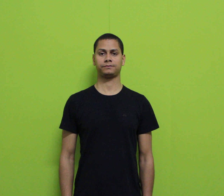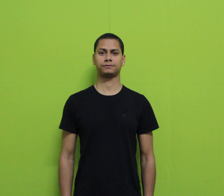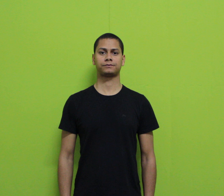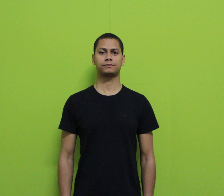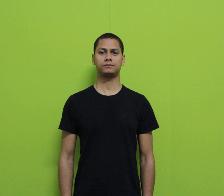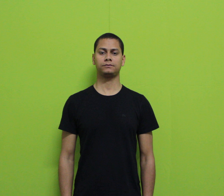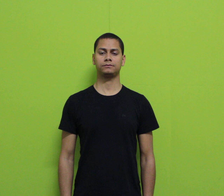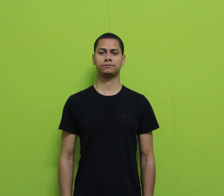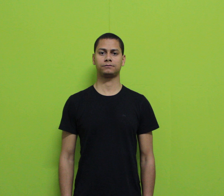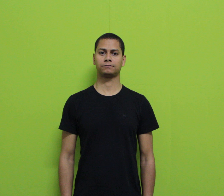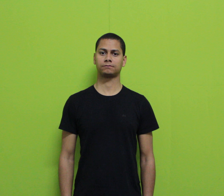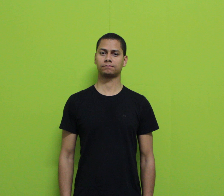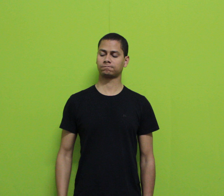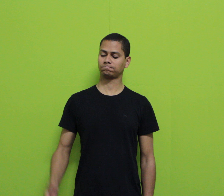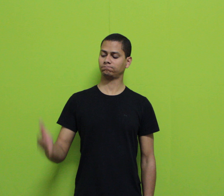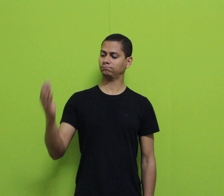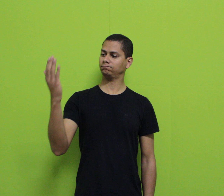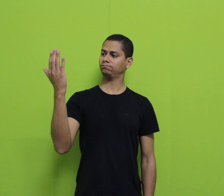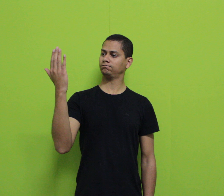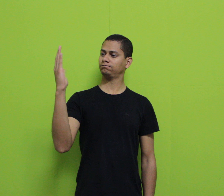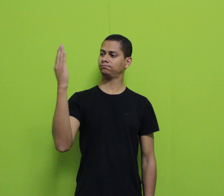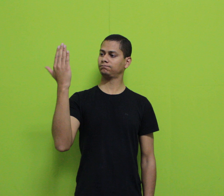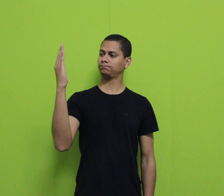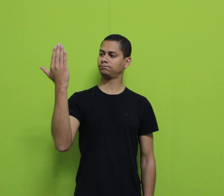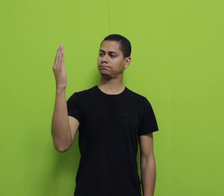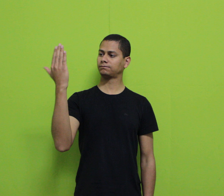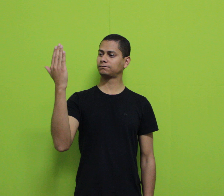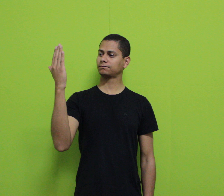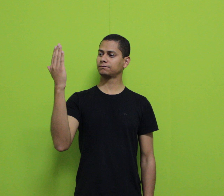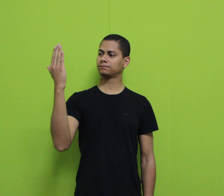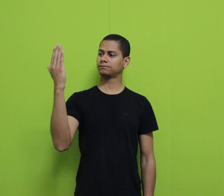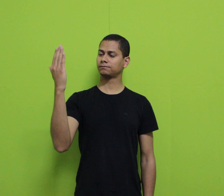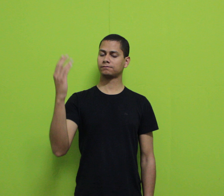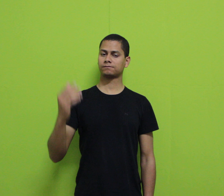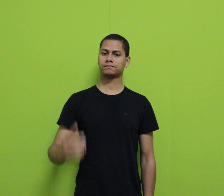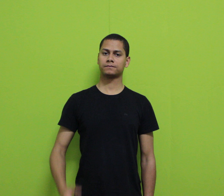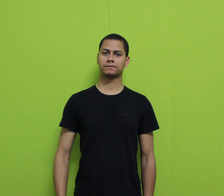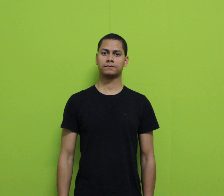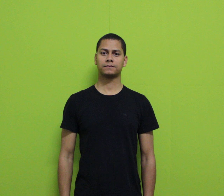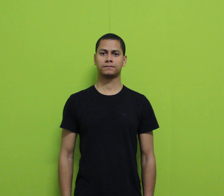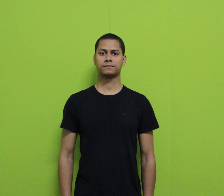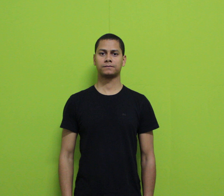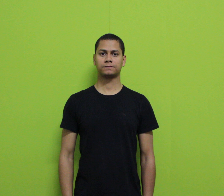espelho